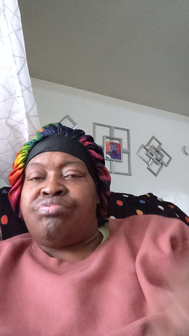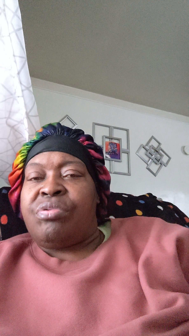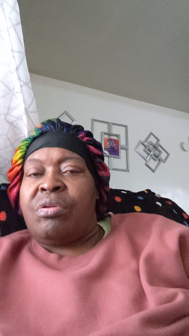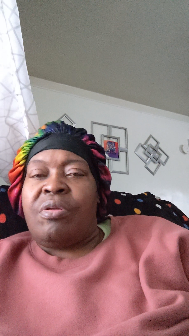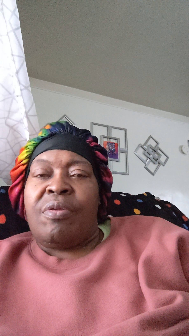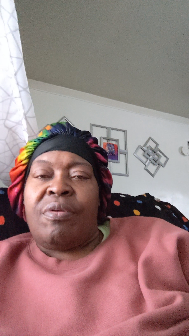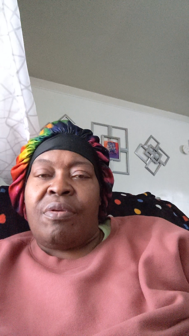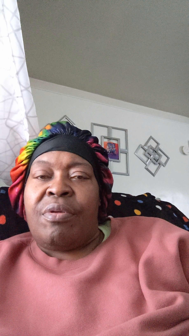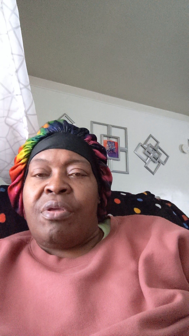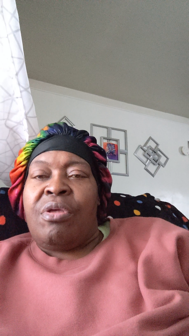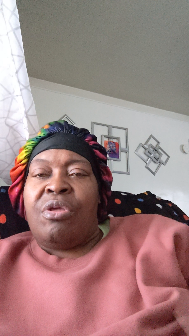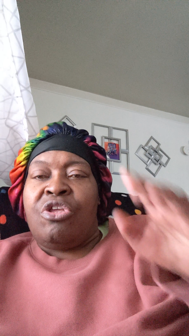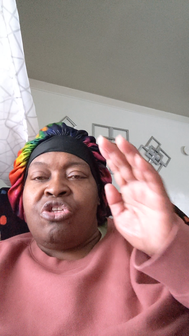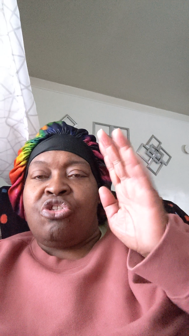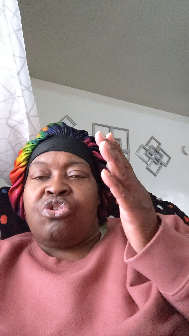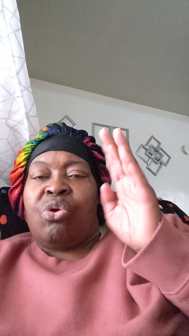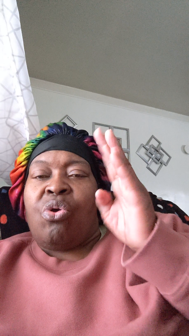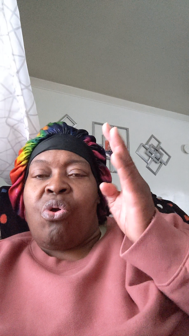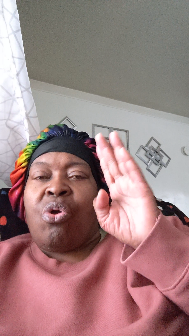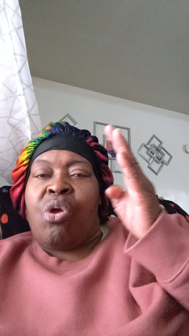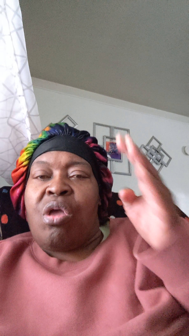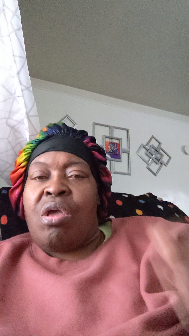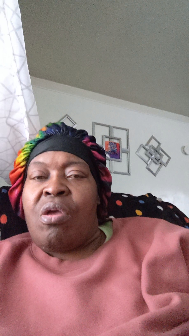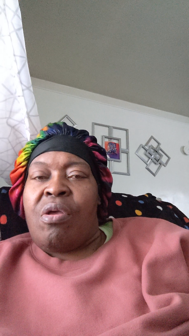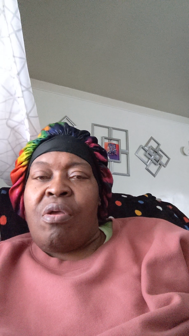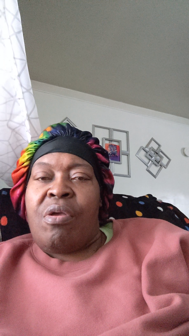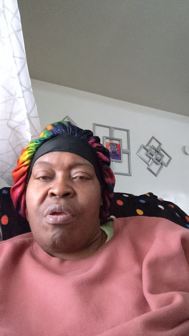door